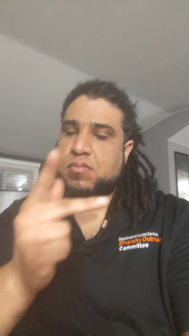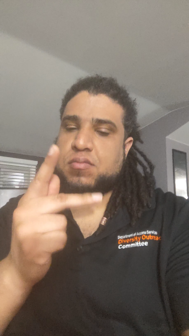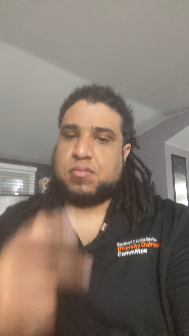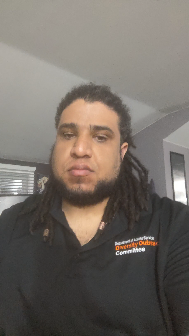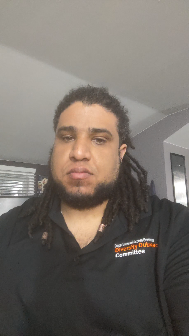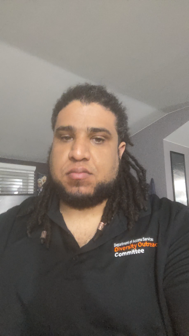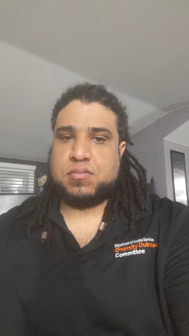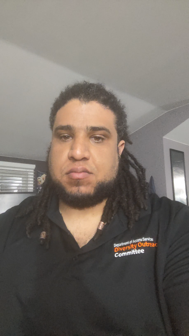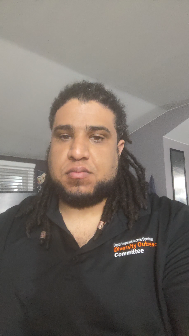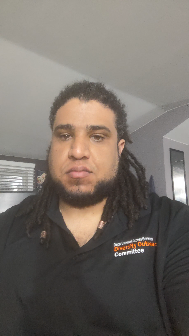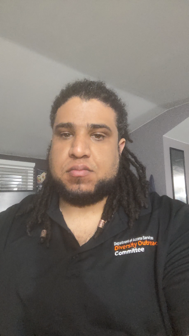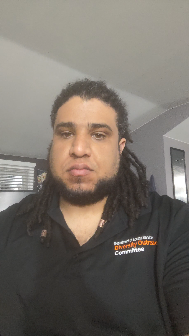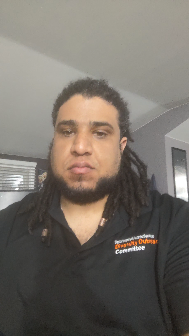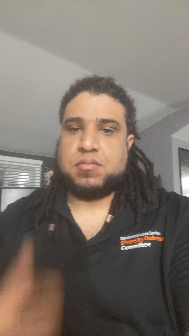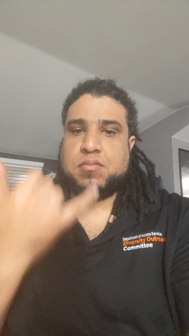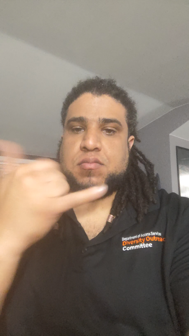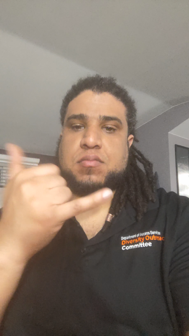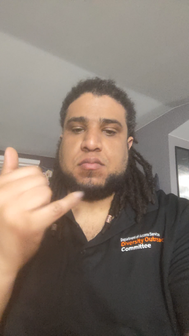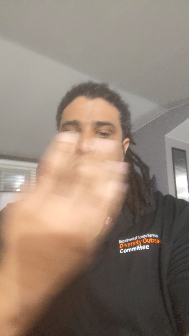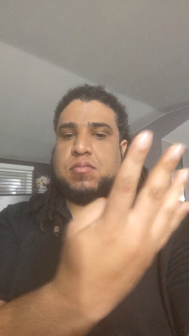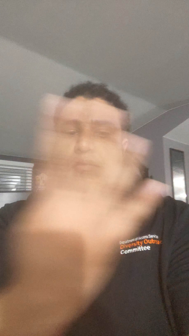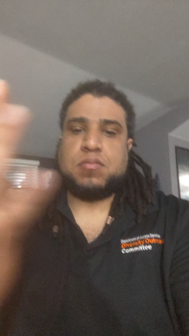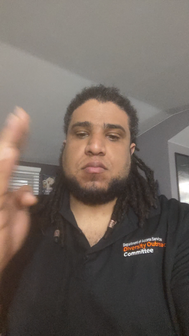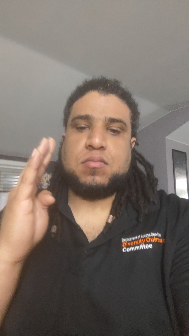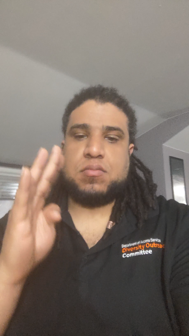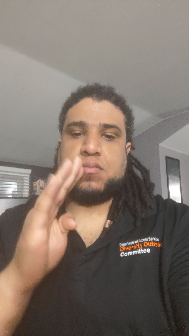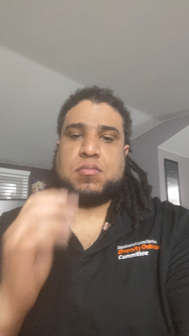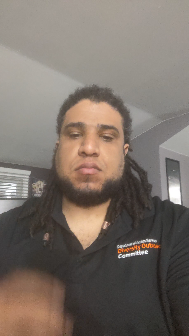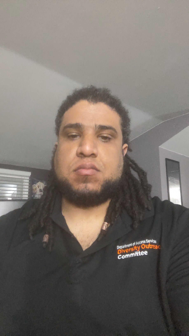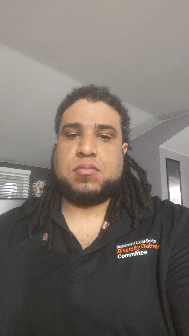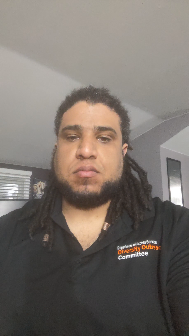playpen